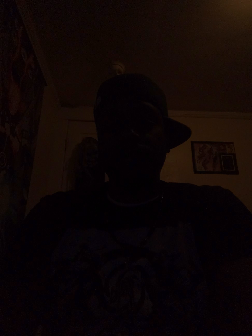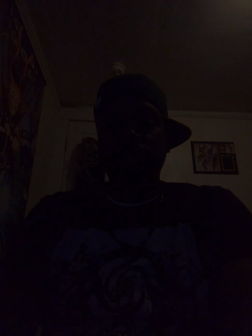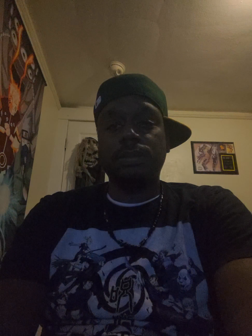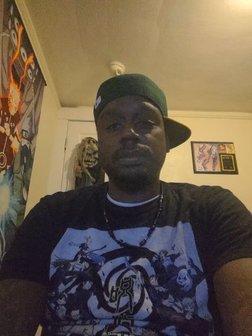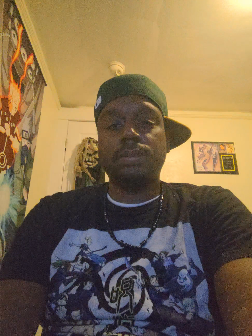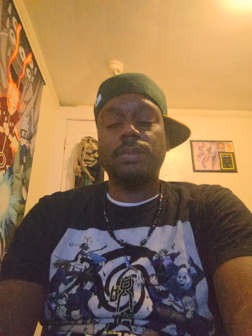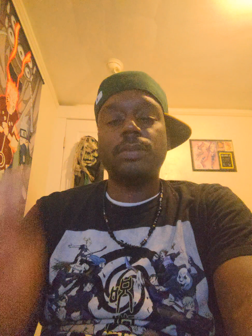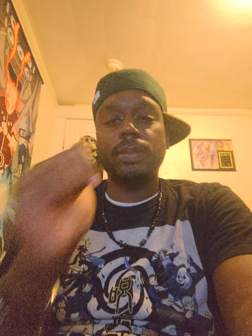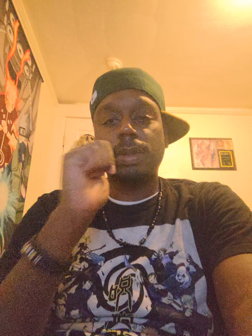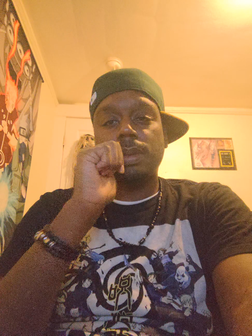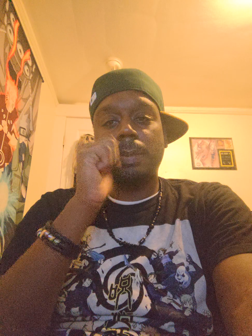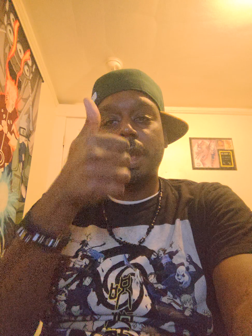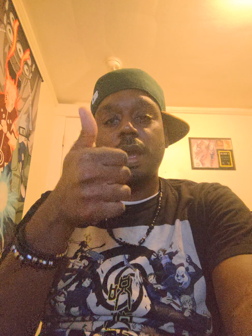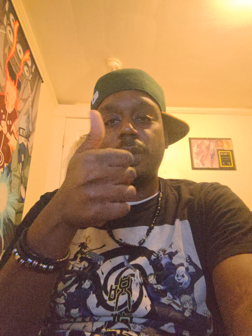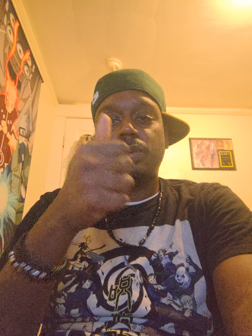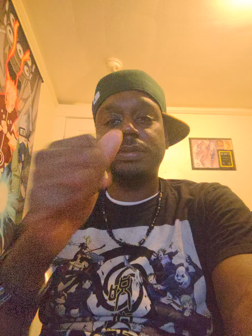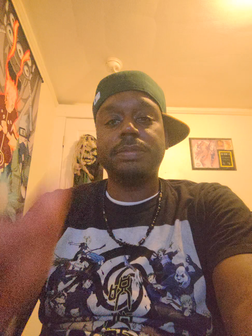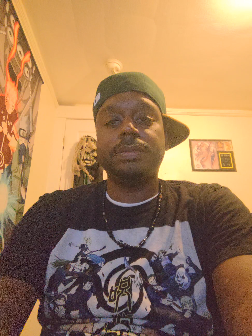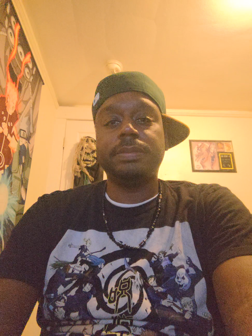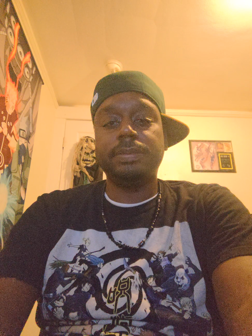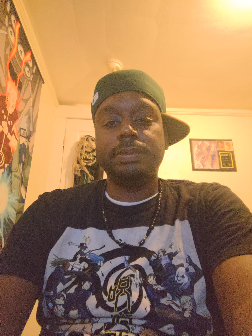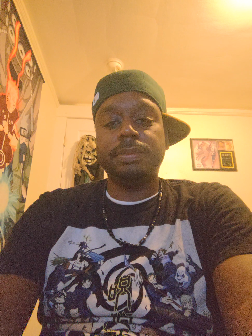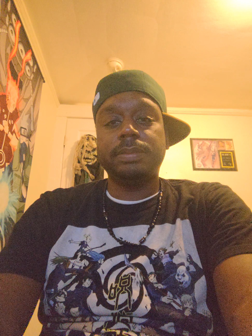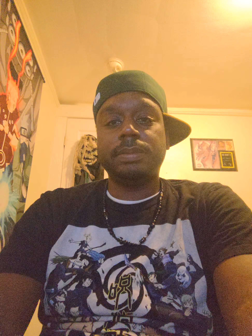tomorrow